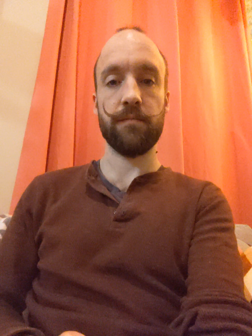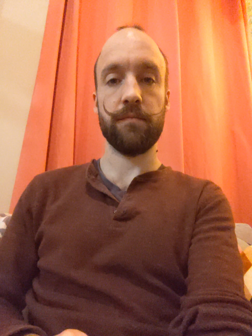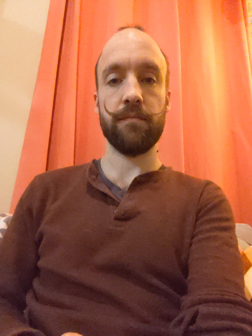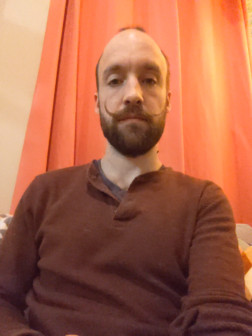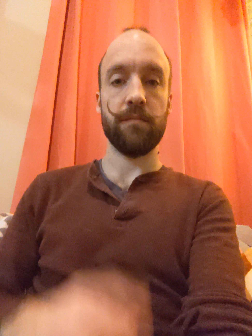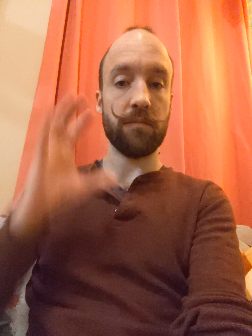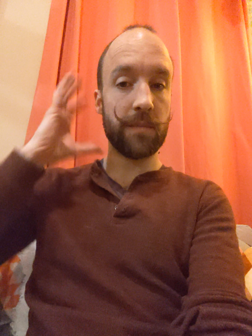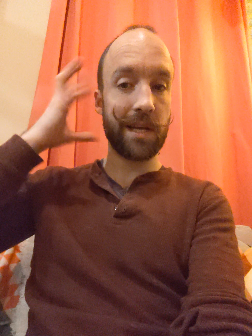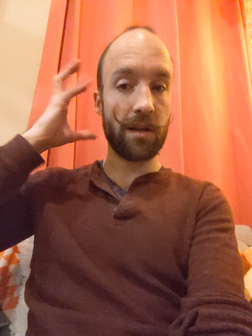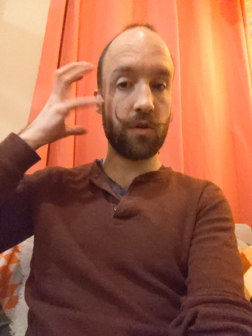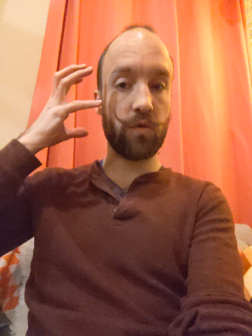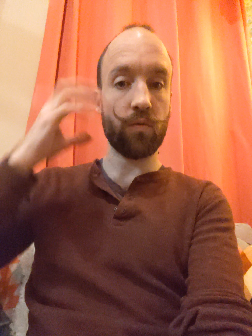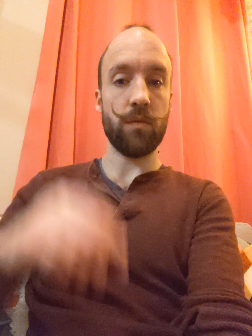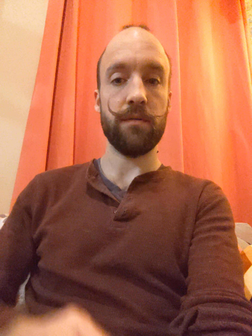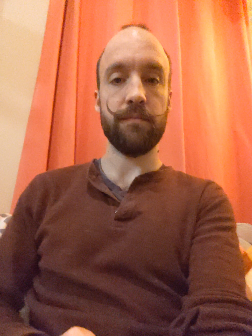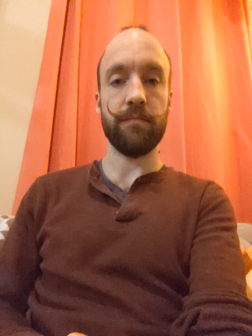radio